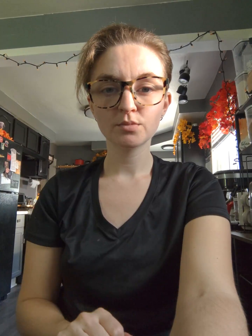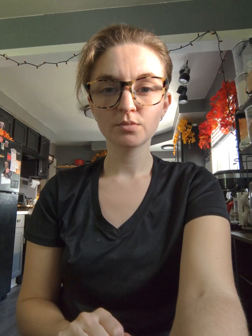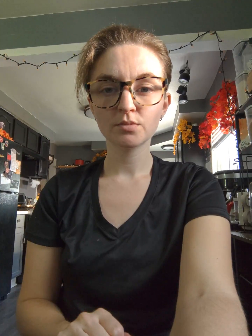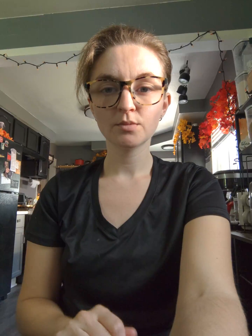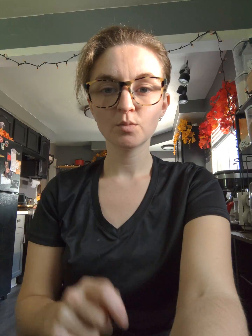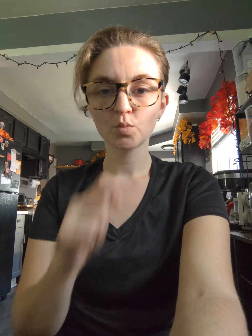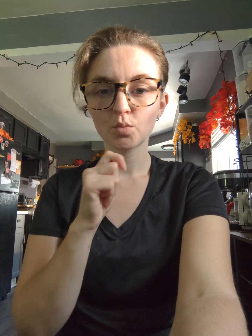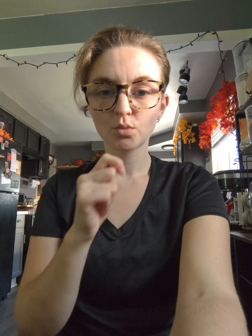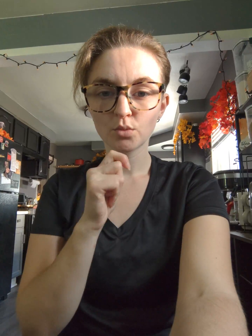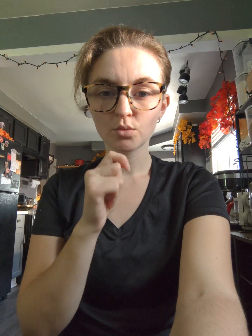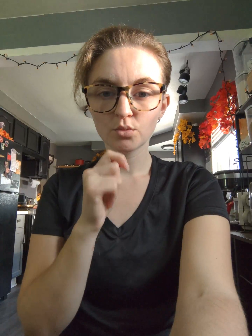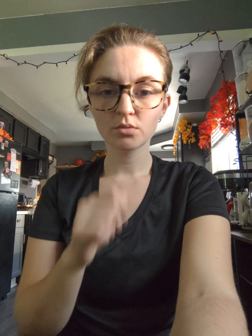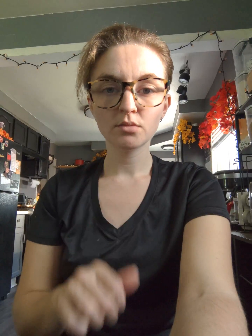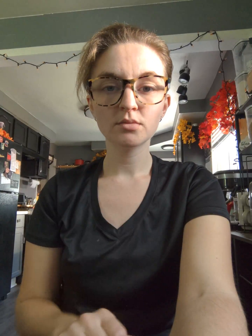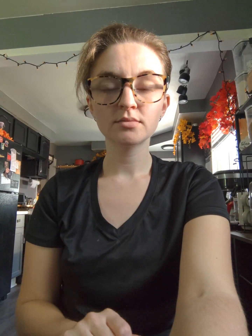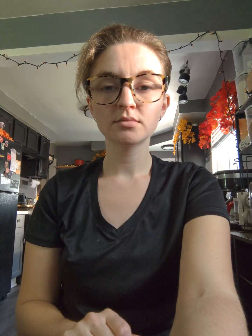popsicle